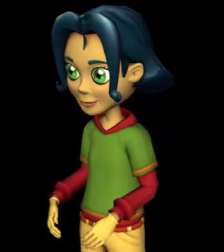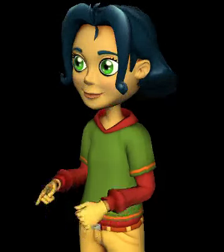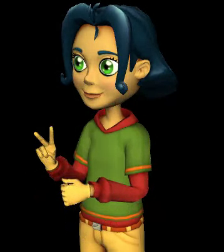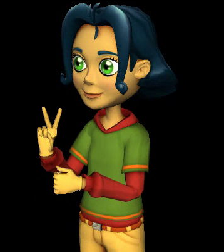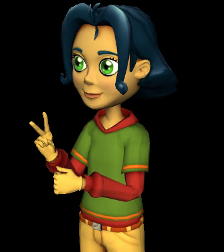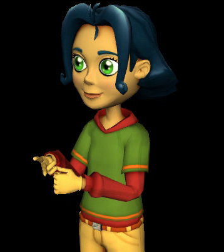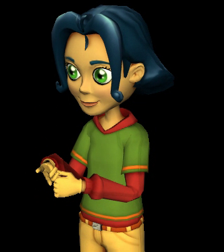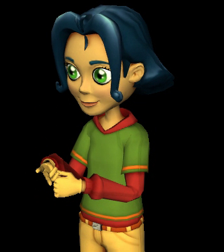سيء